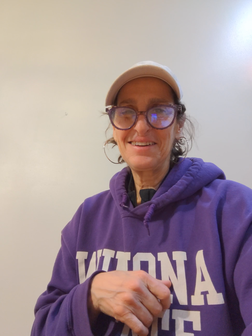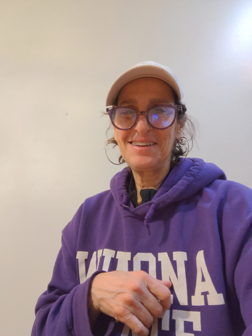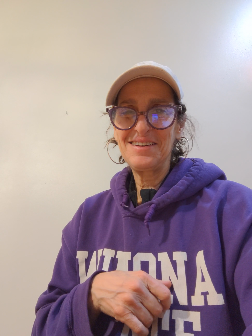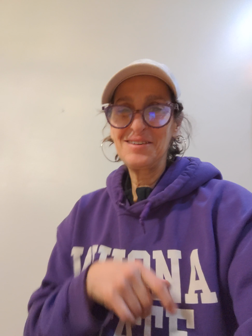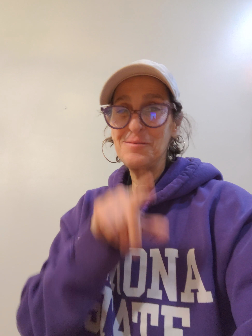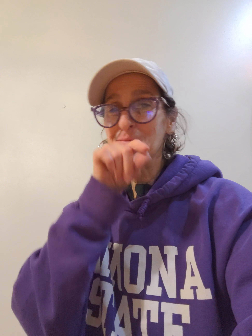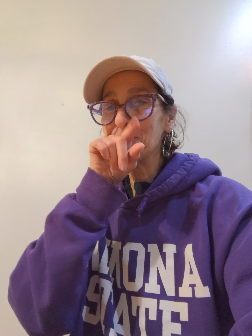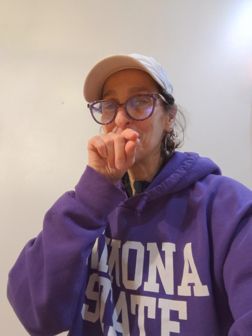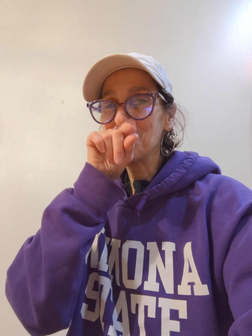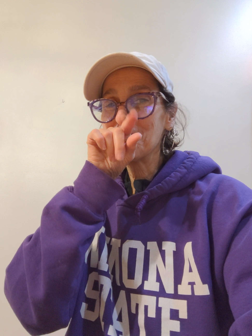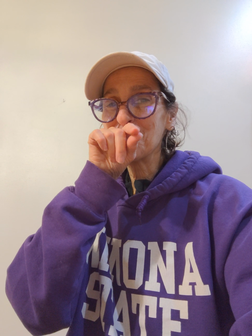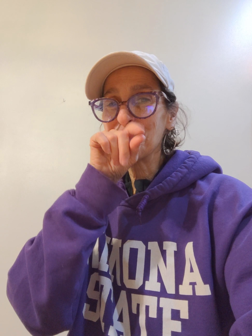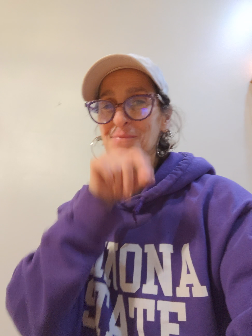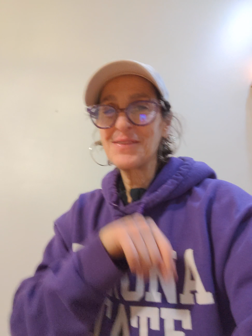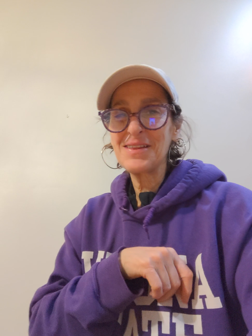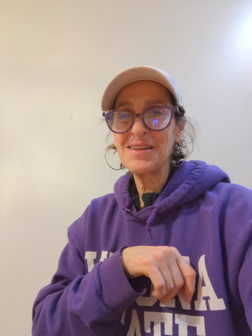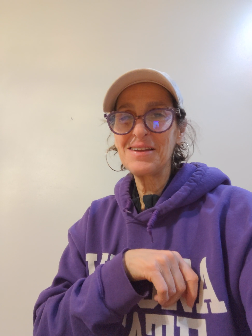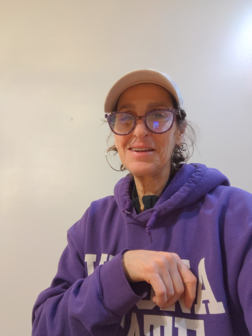bird